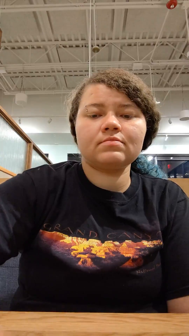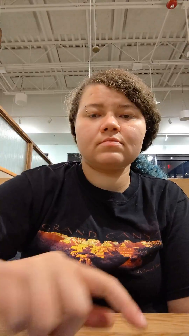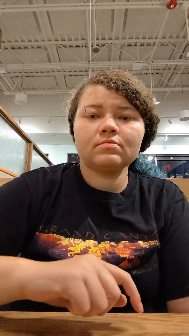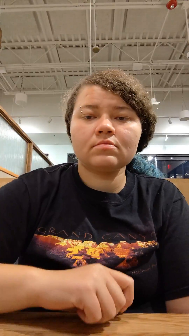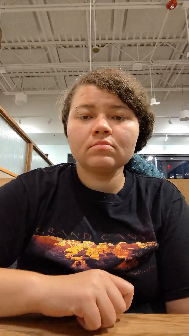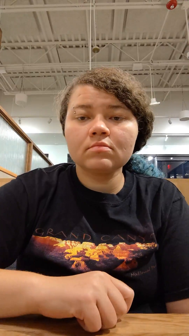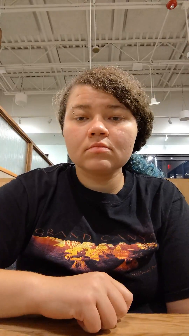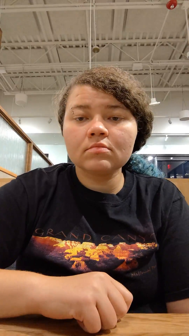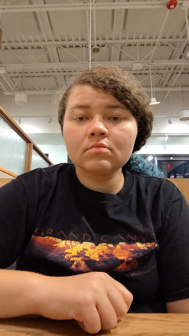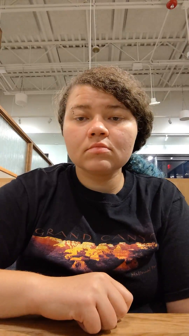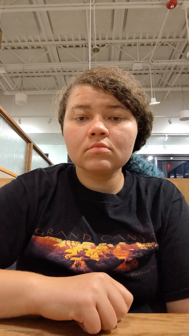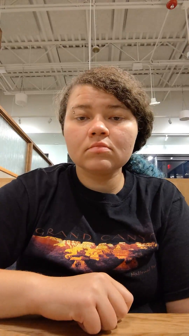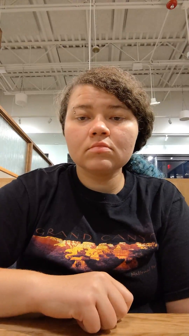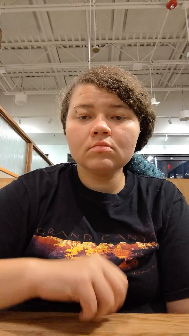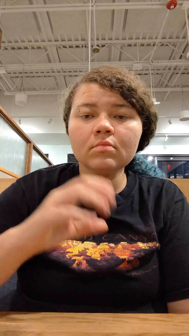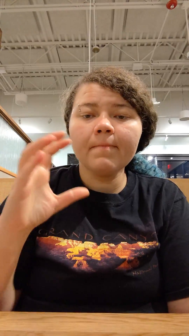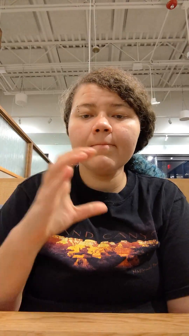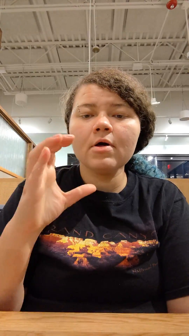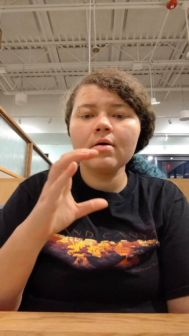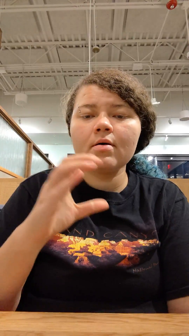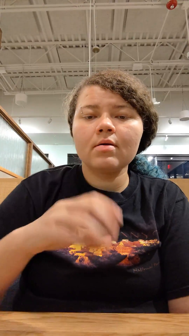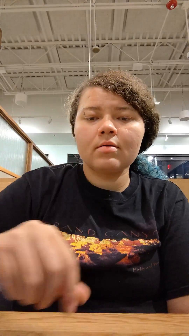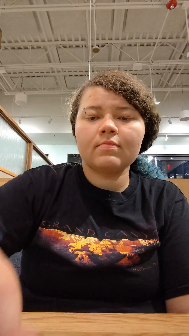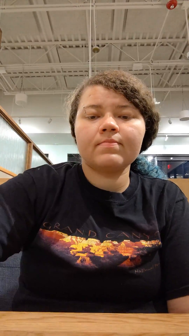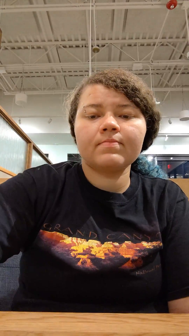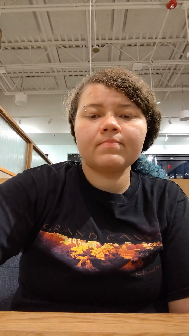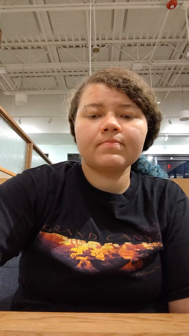ball